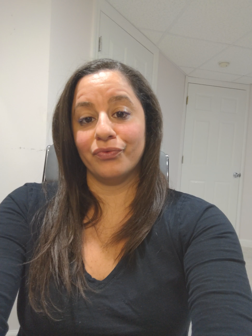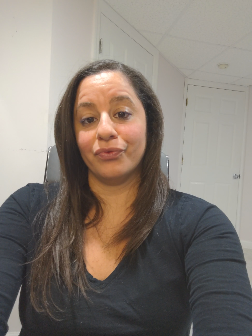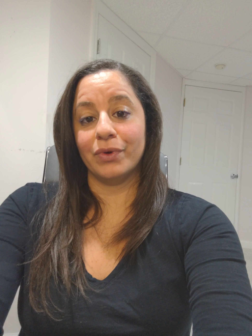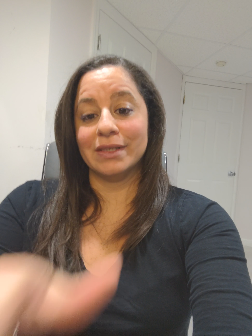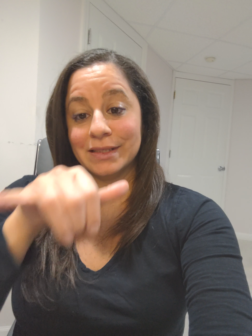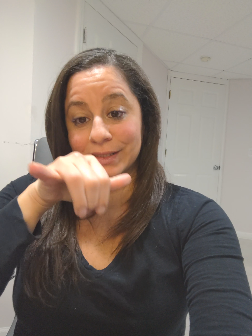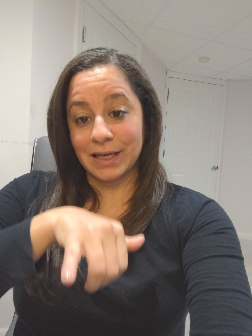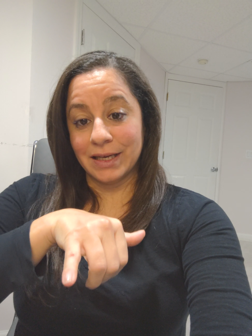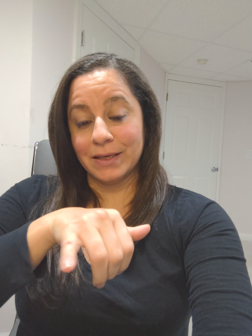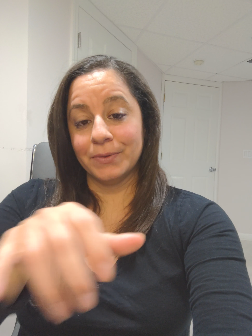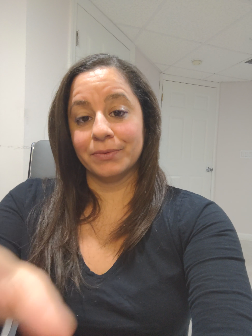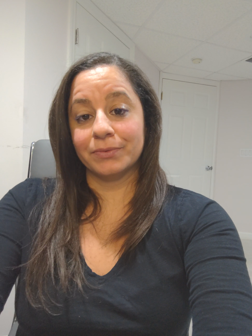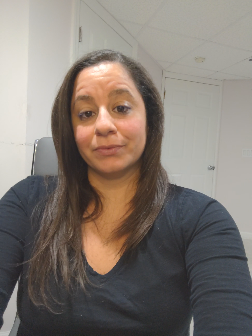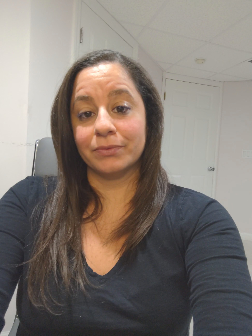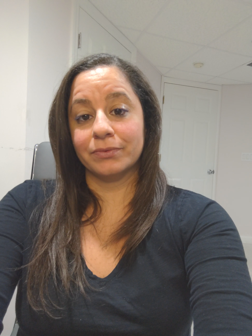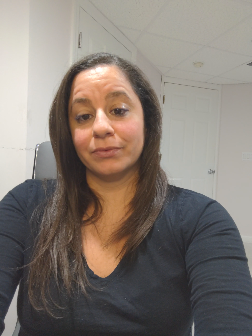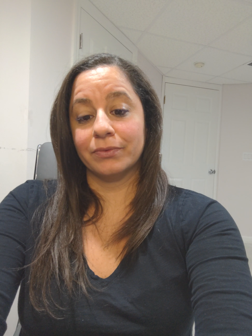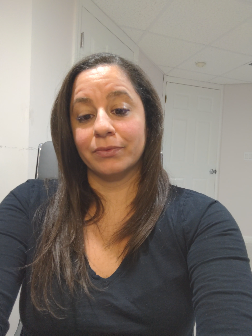stay